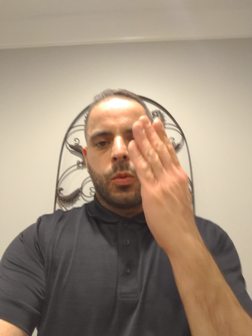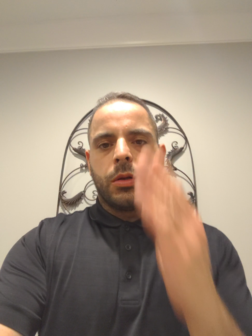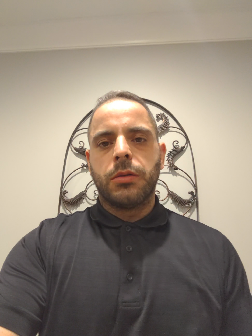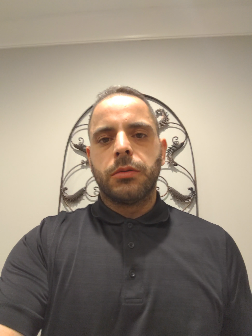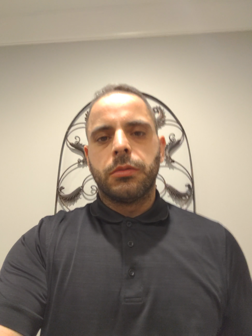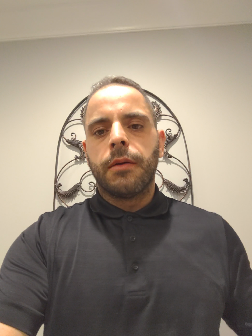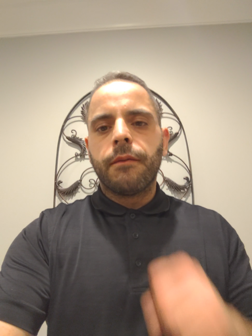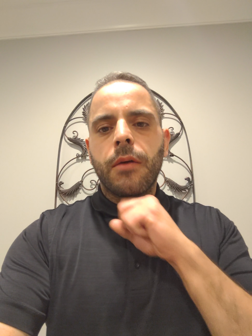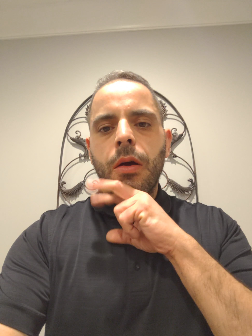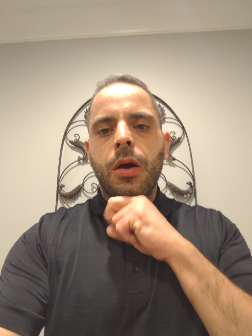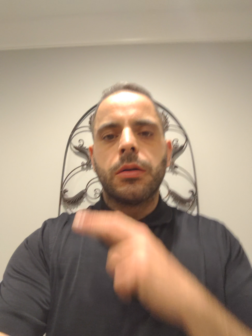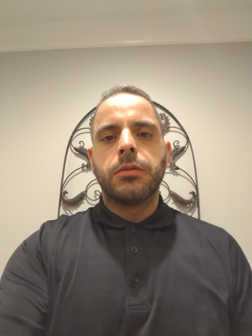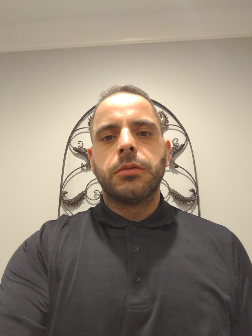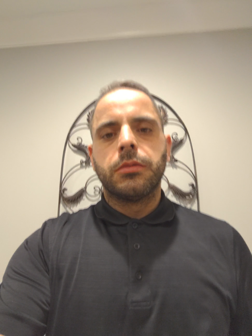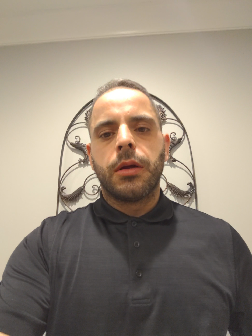frog